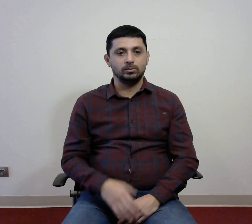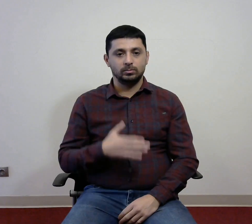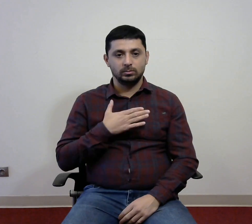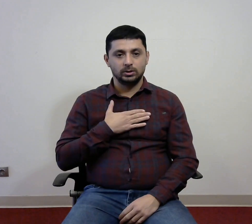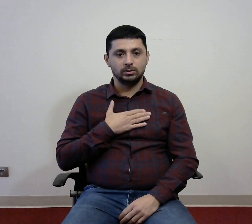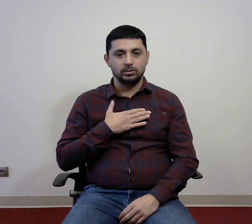mən